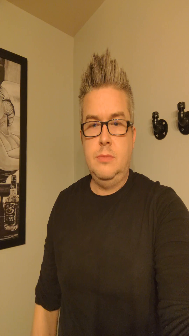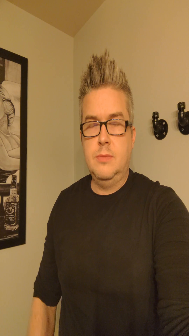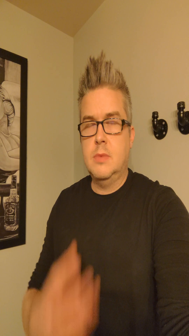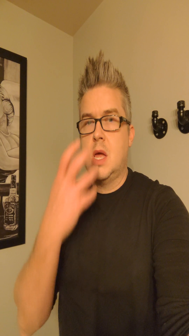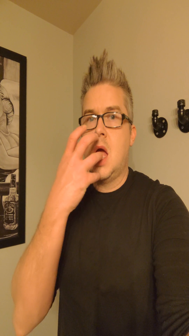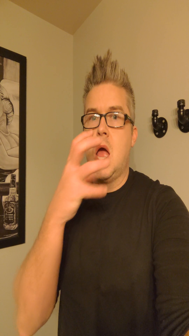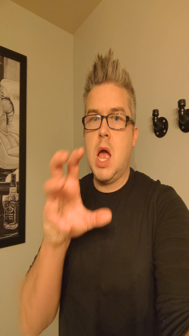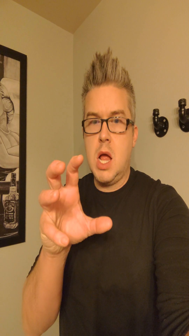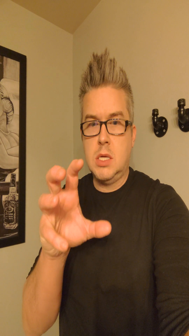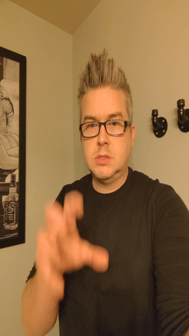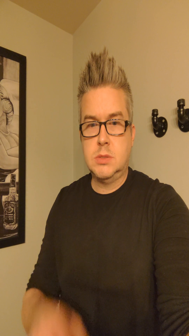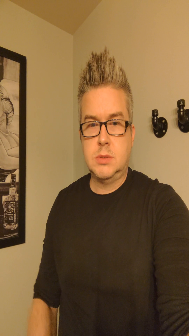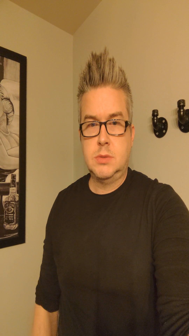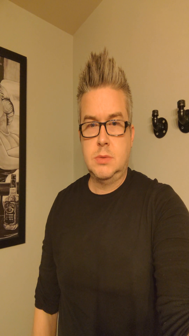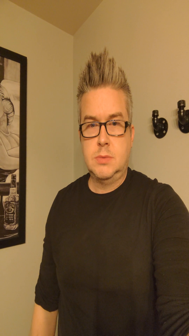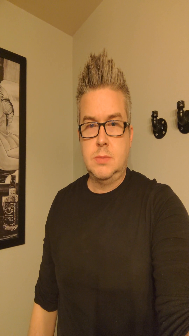hot